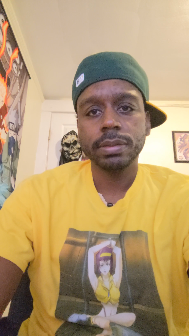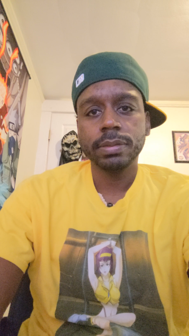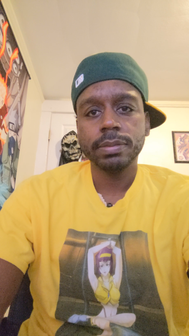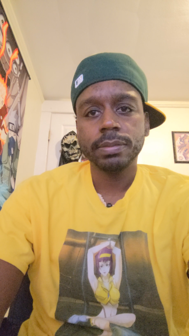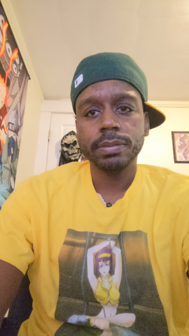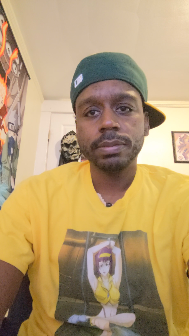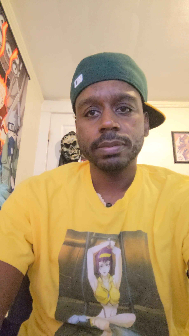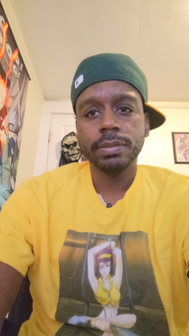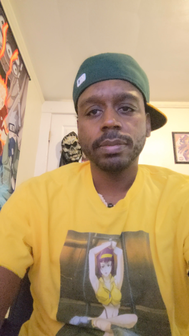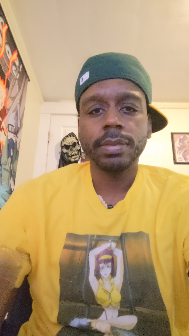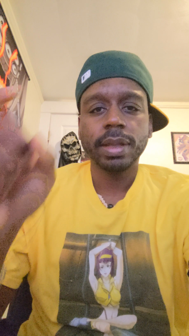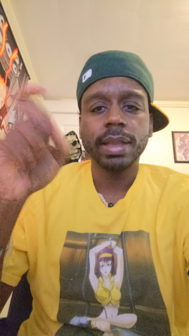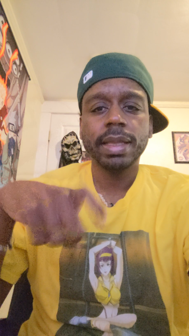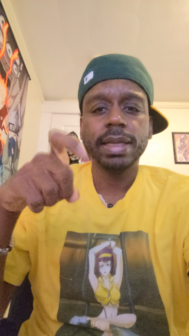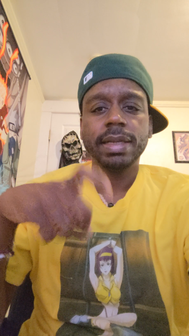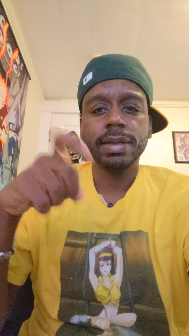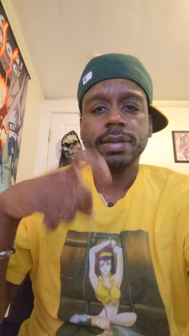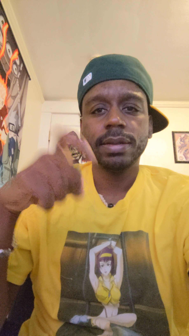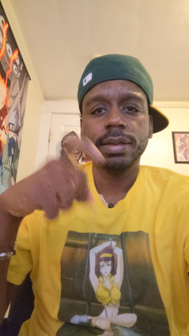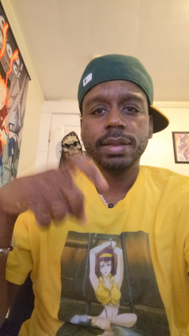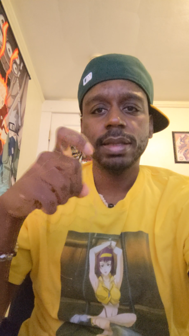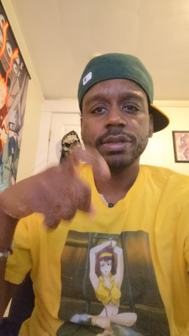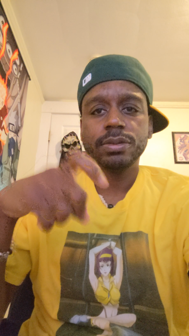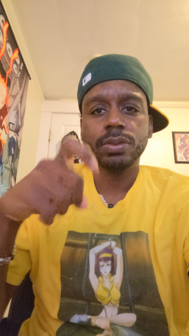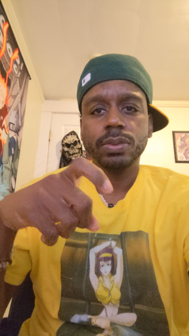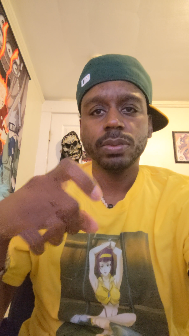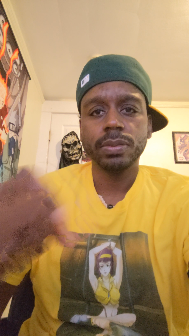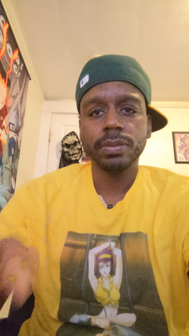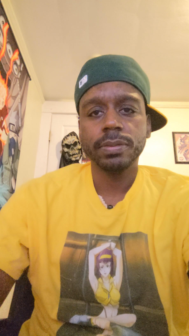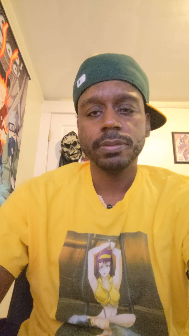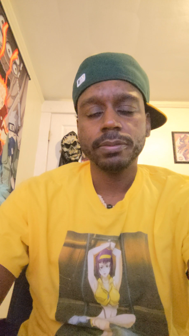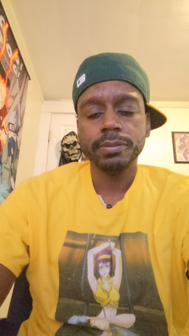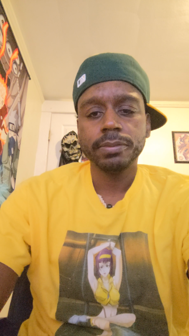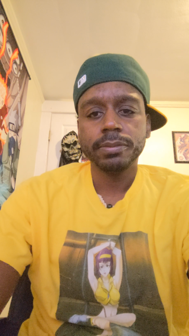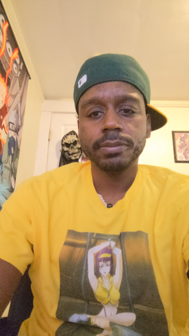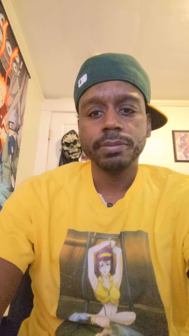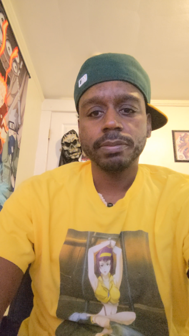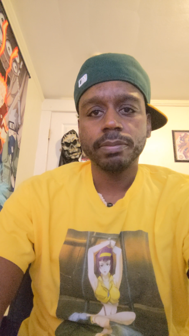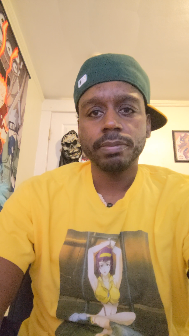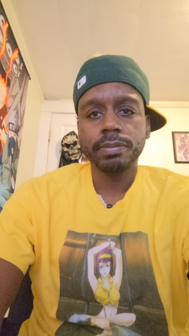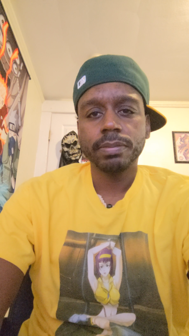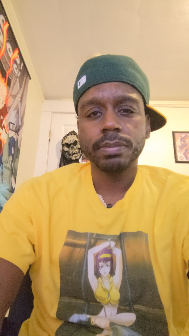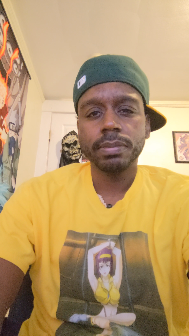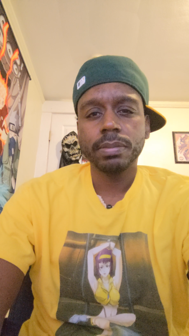need